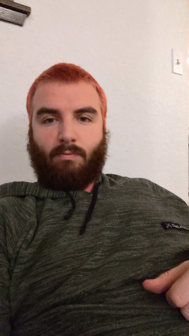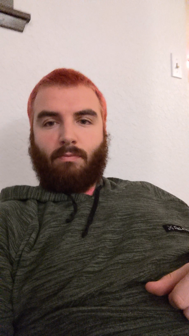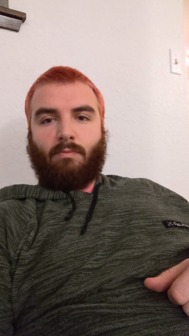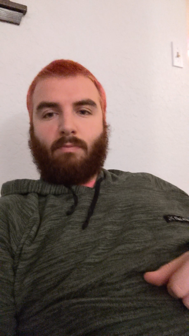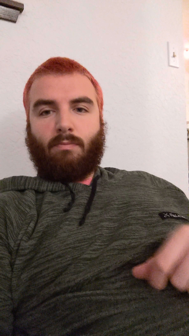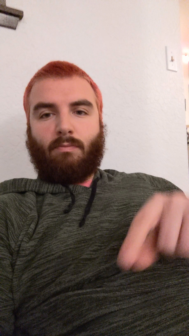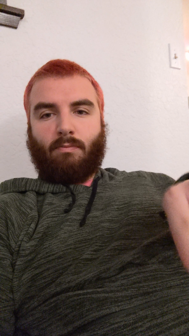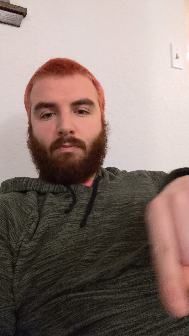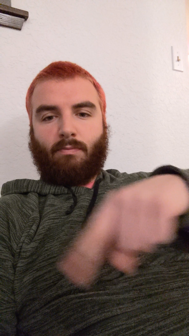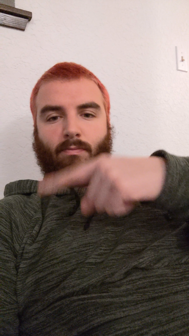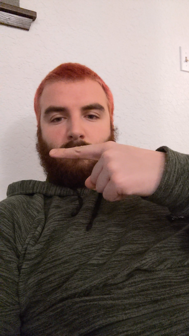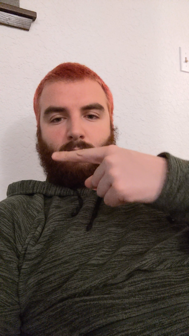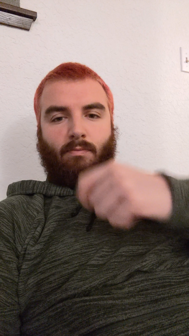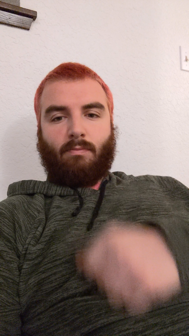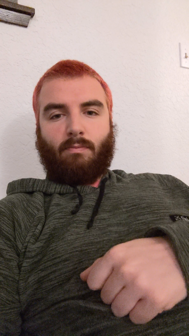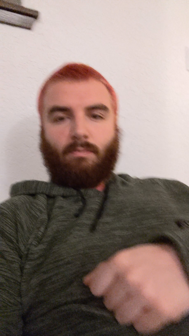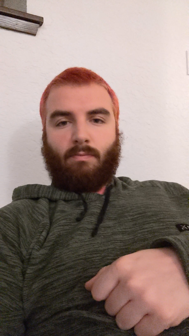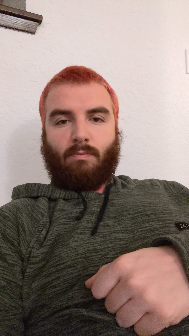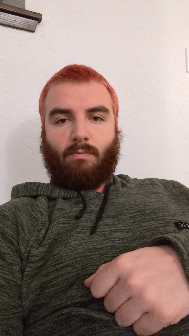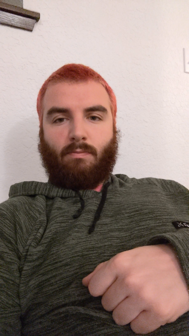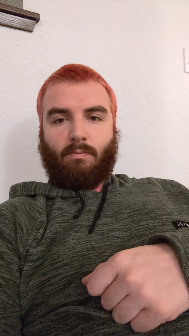long